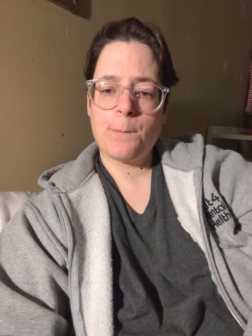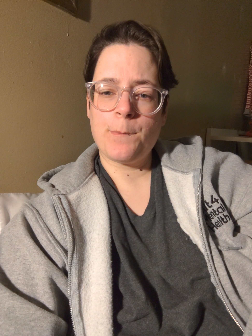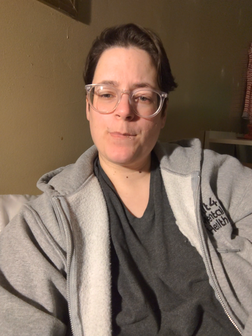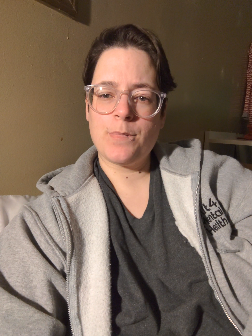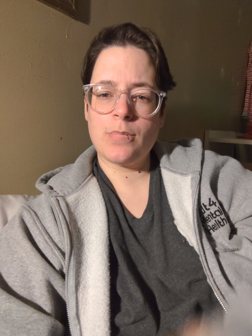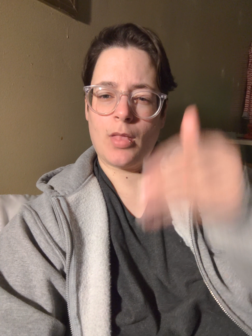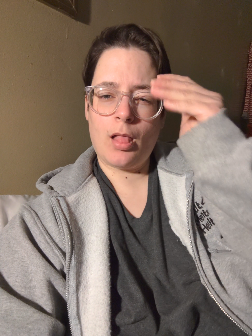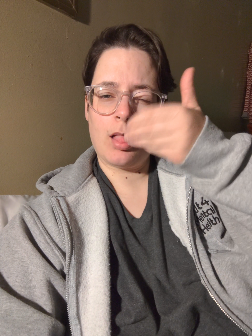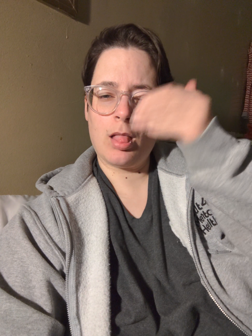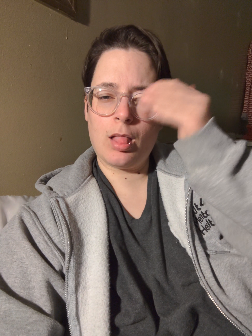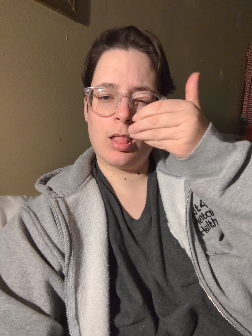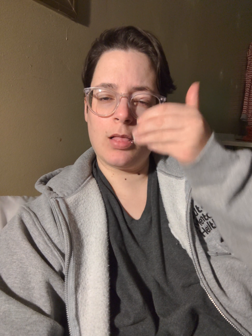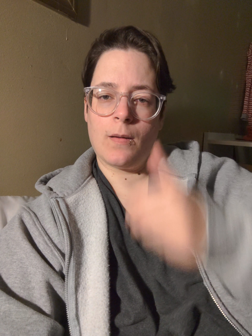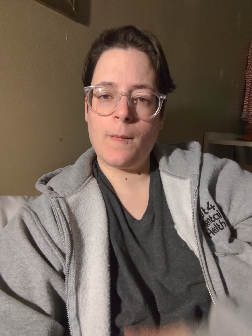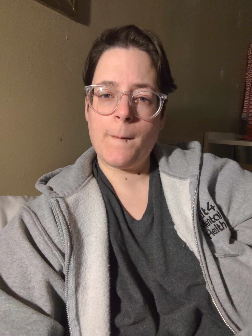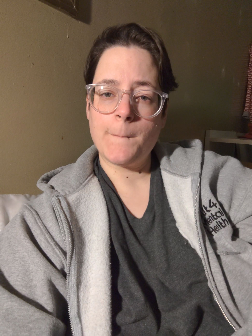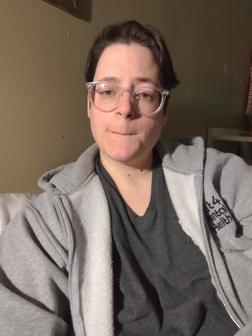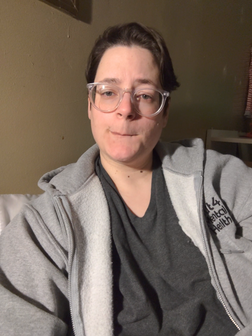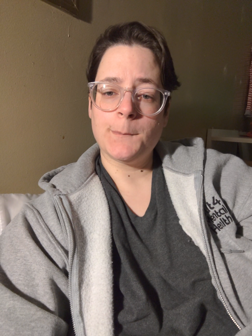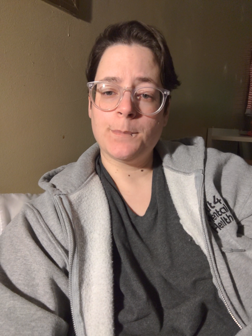sleepy